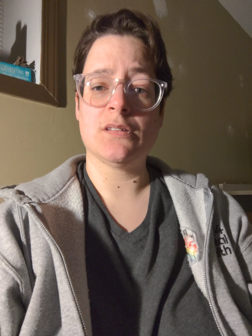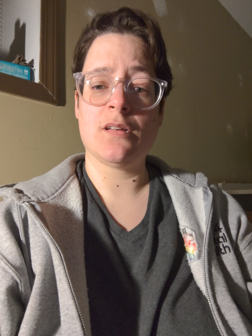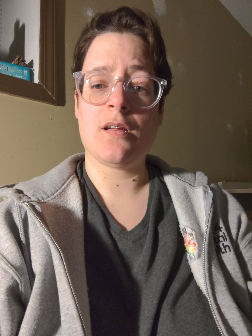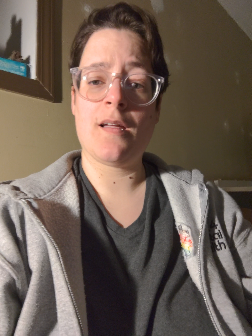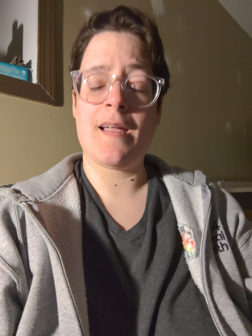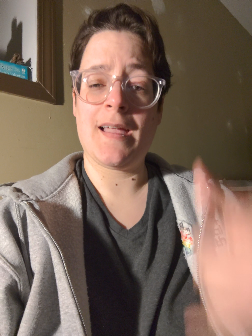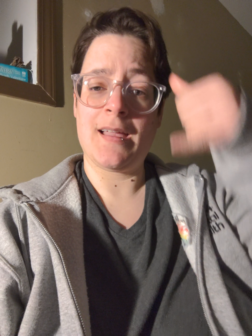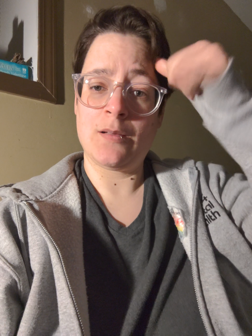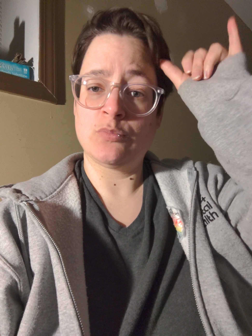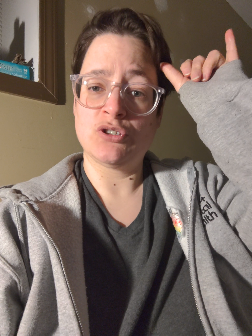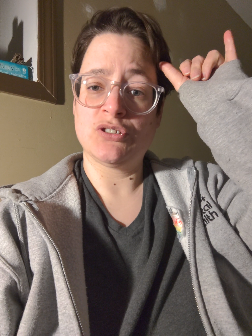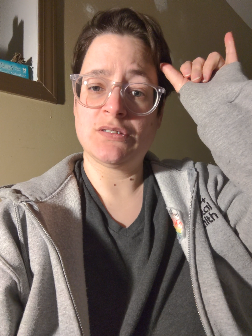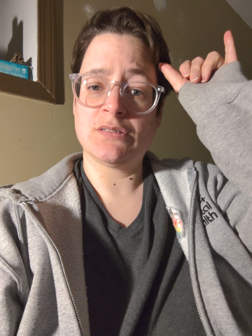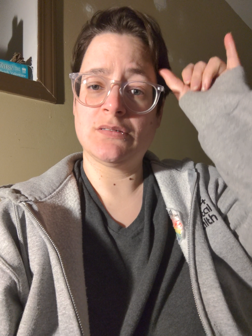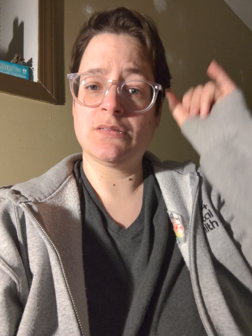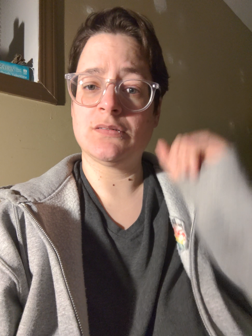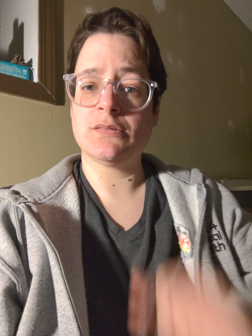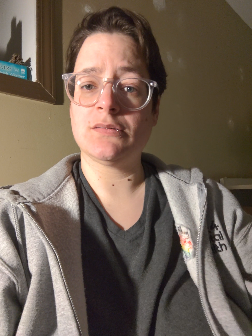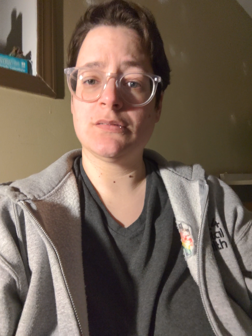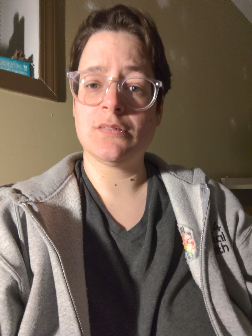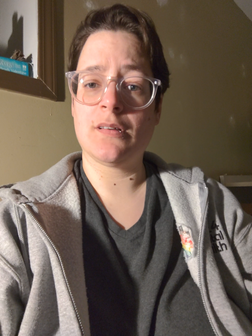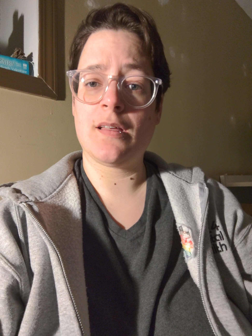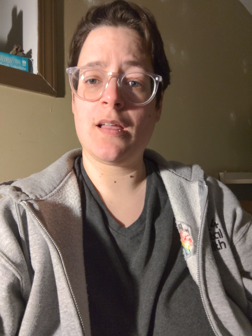cow